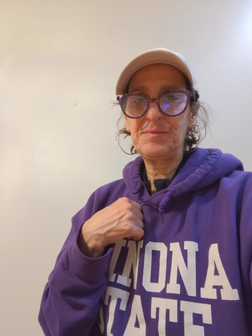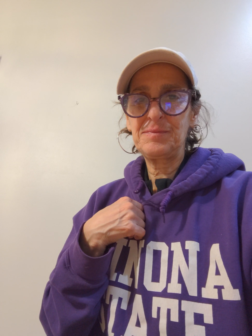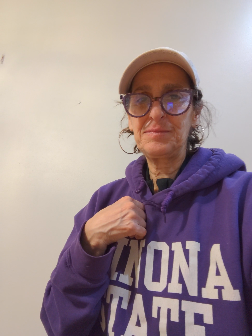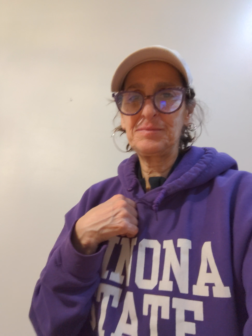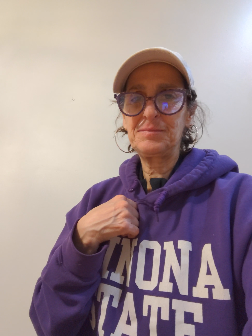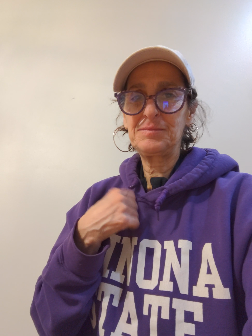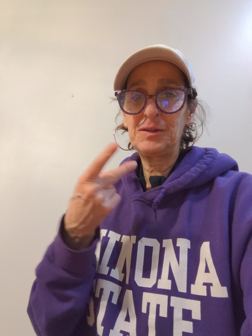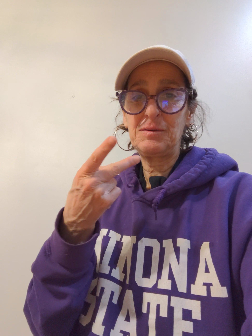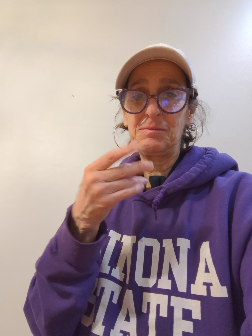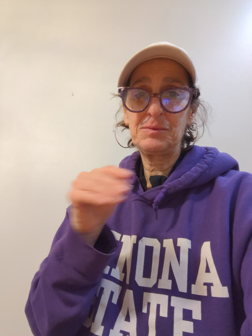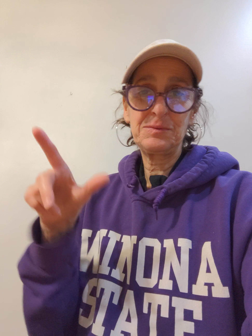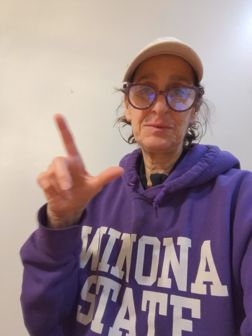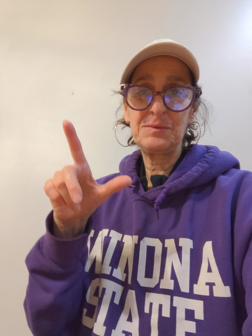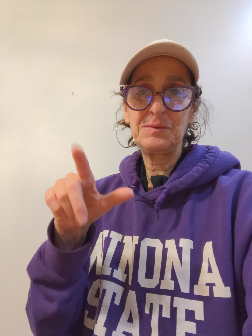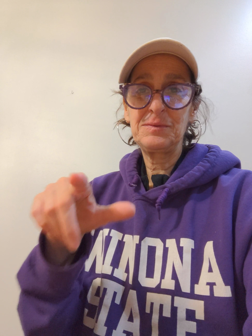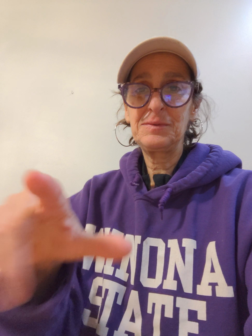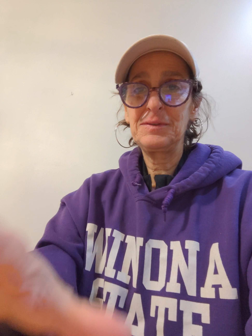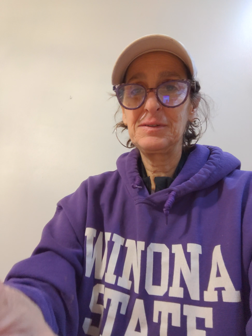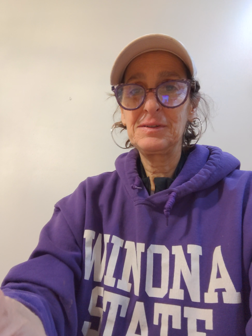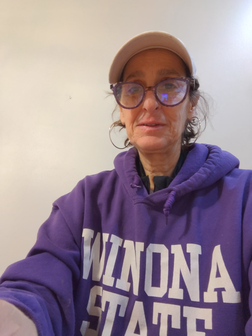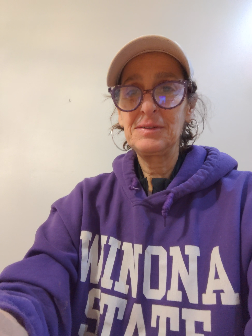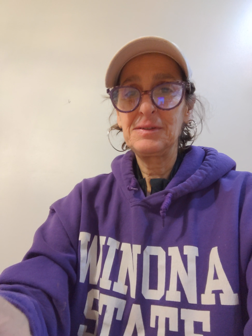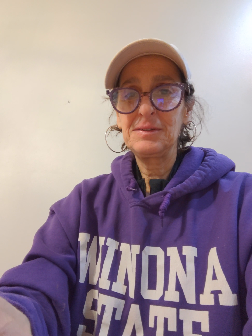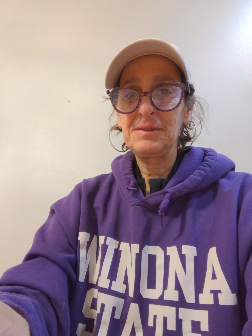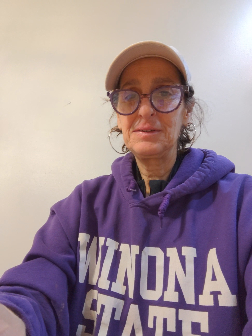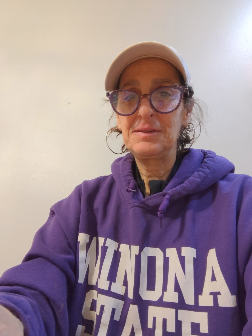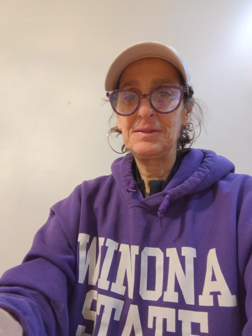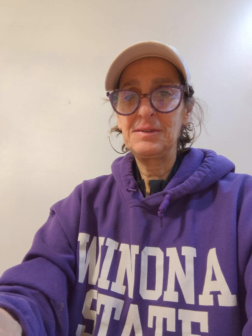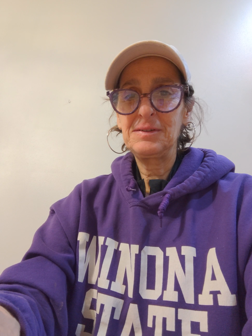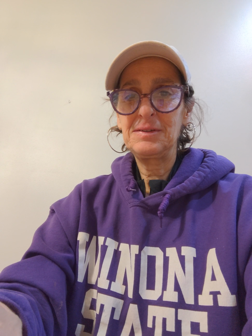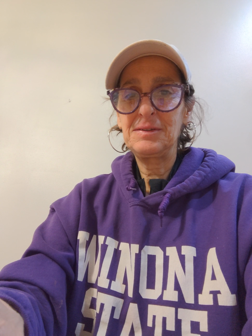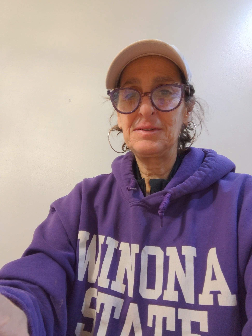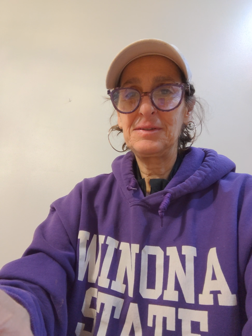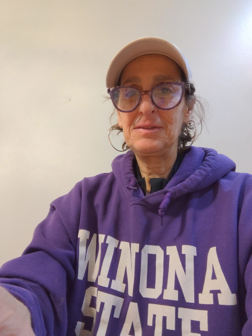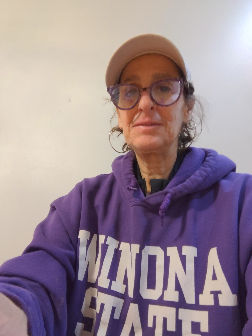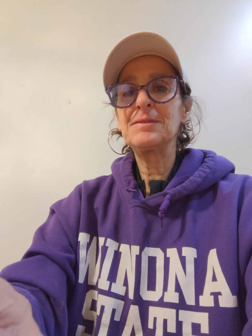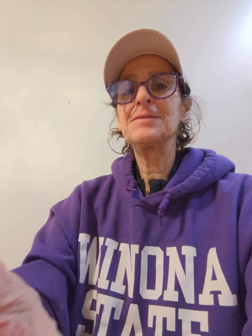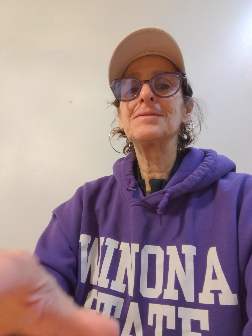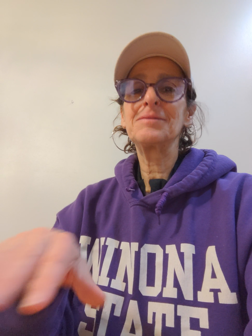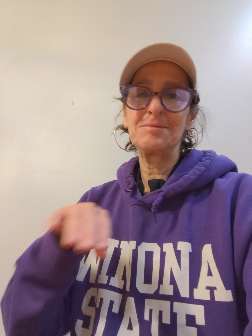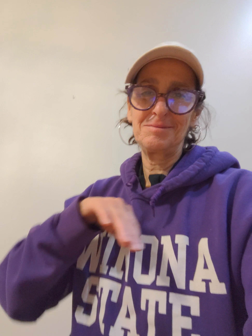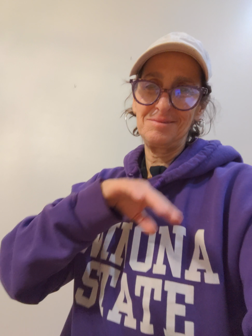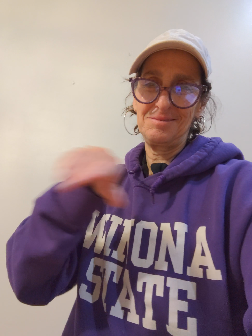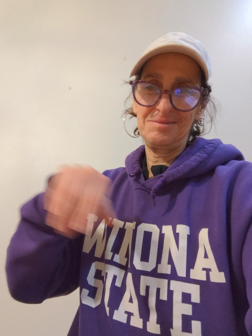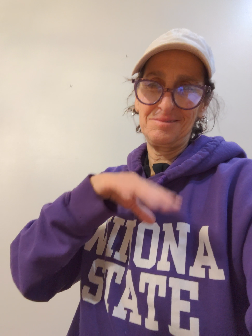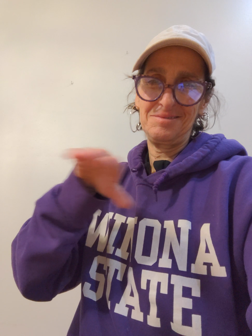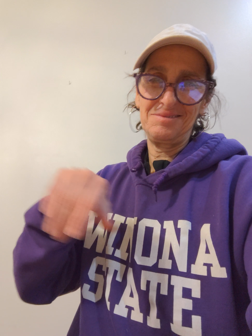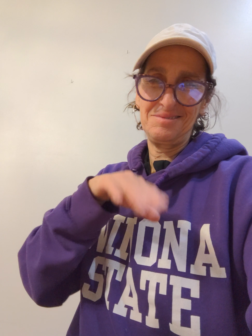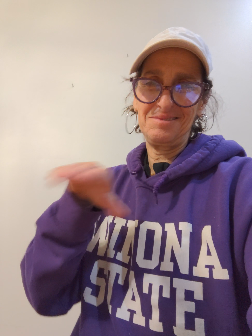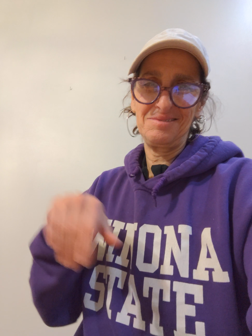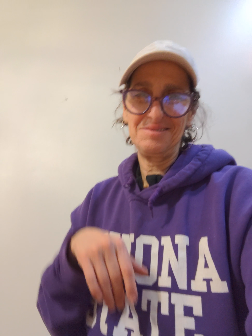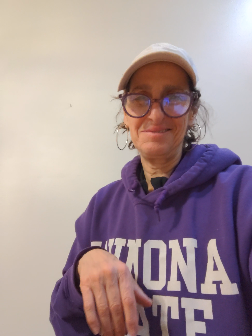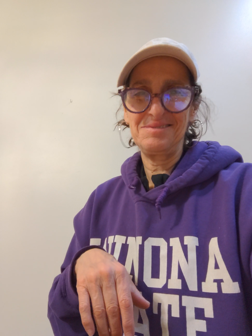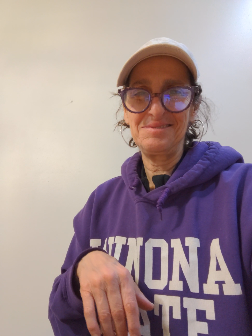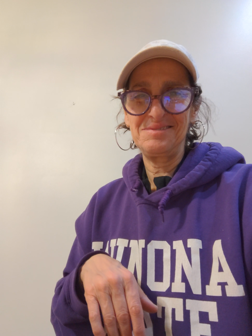pool